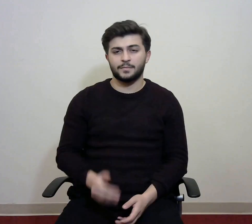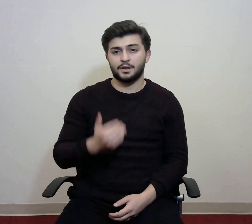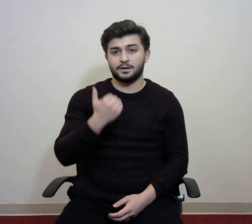siz